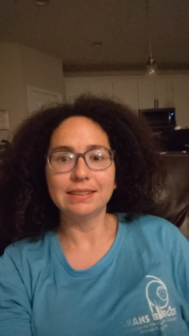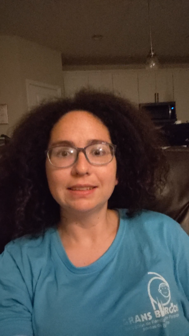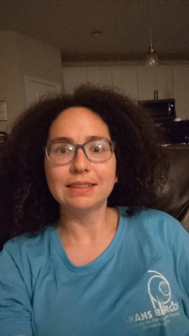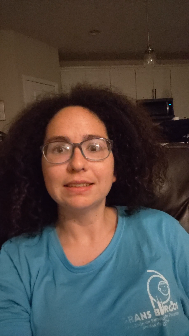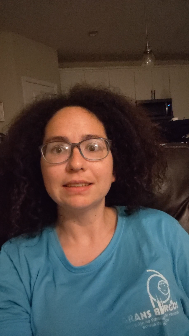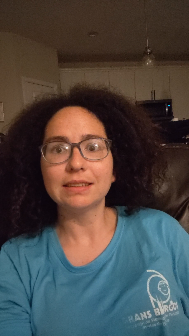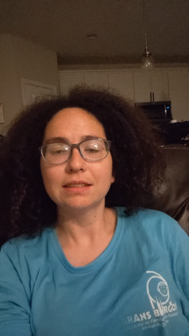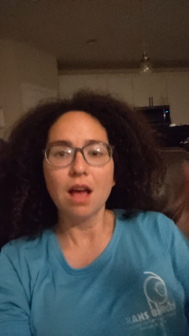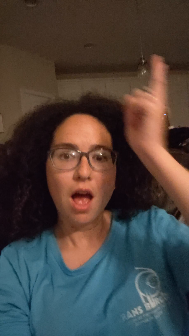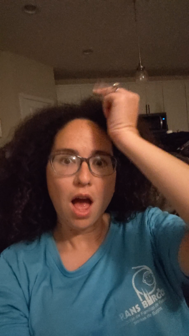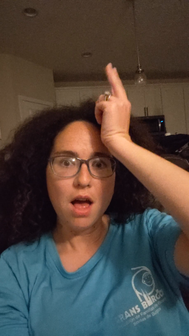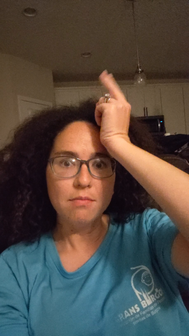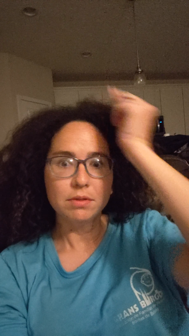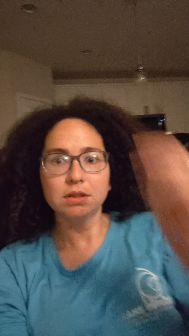rabbit